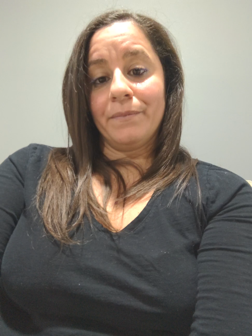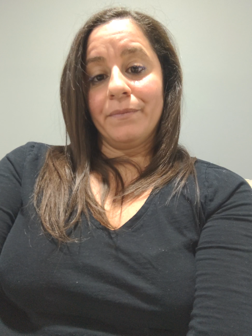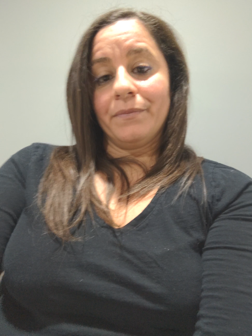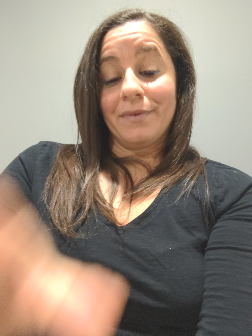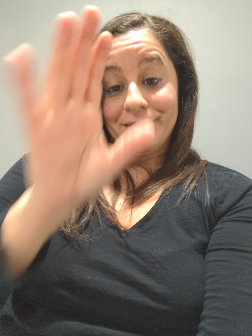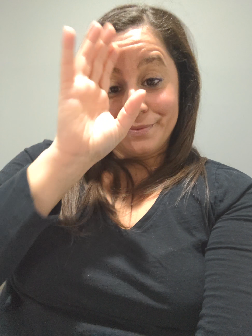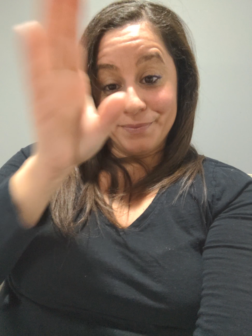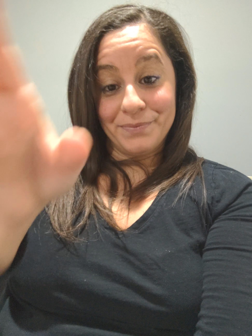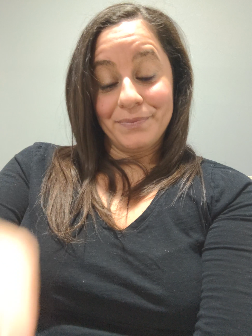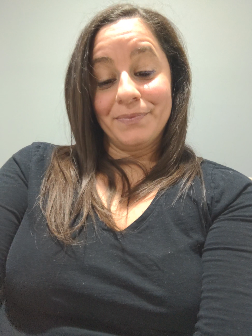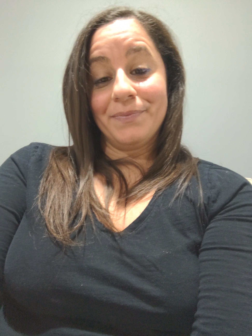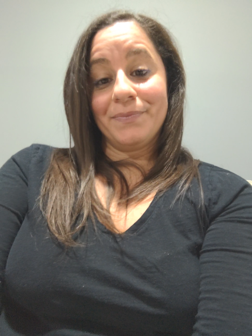hello